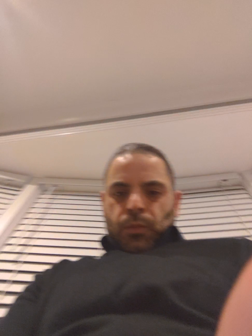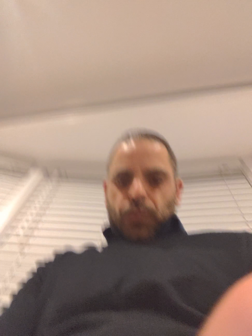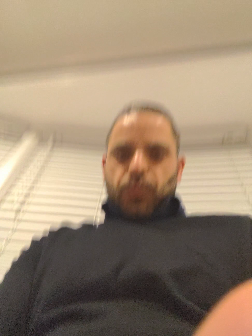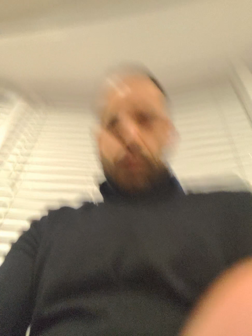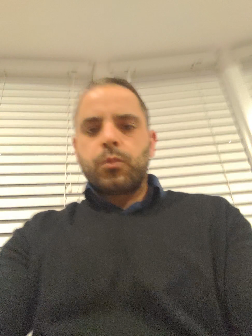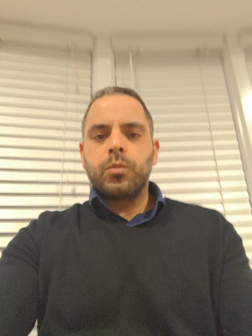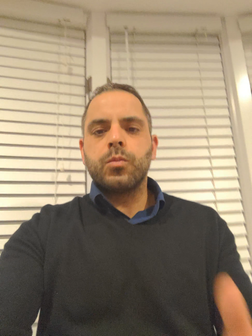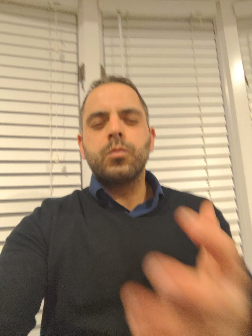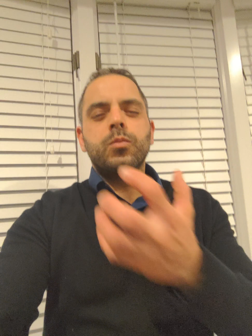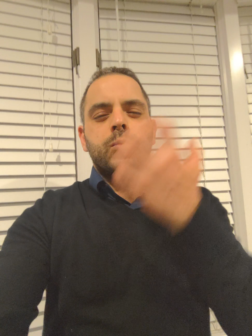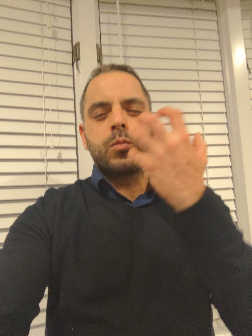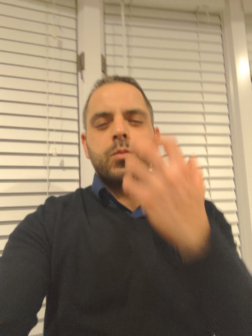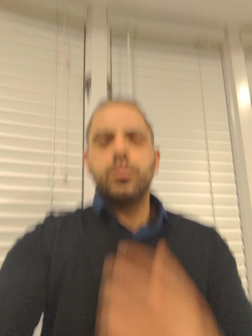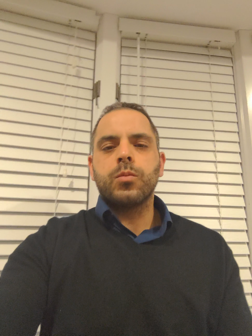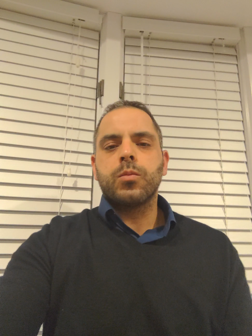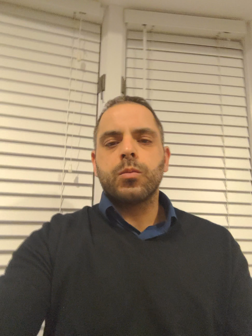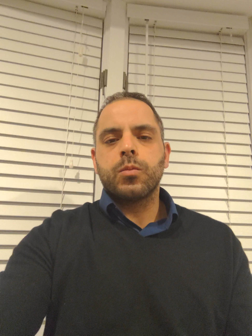mad